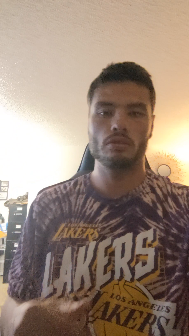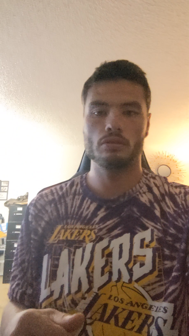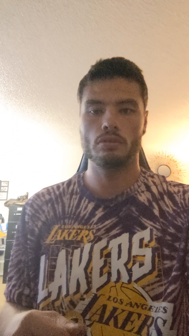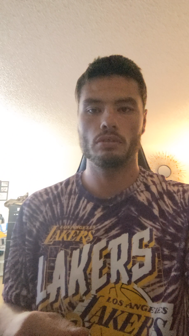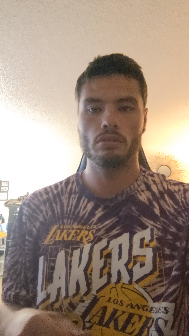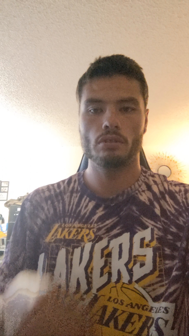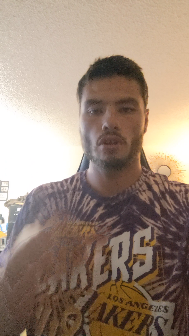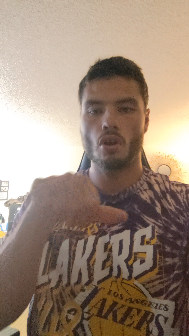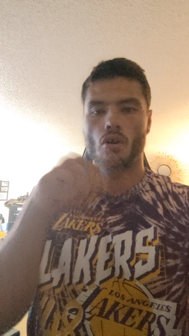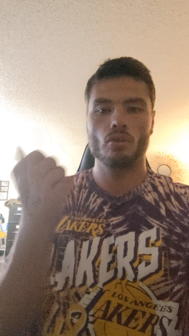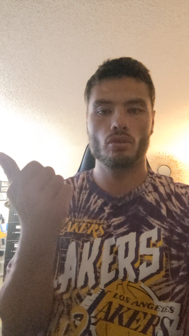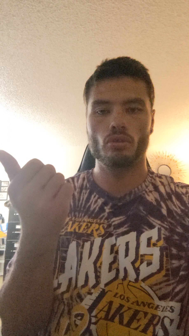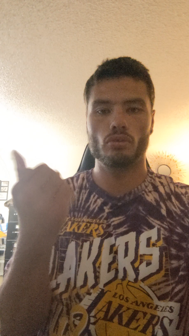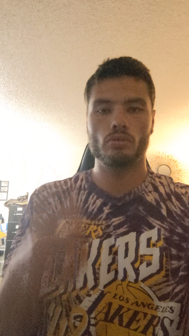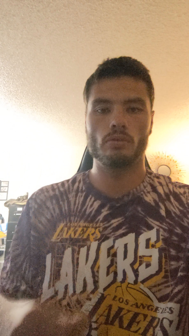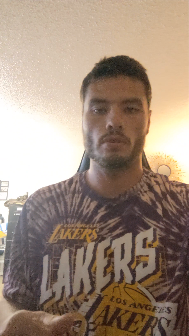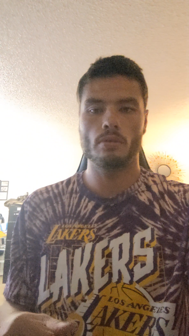other